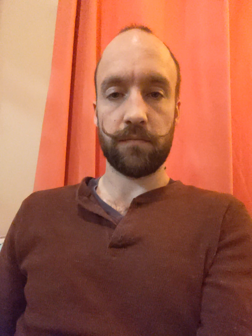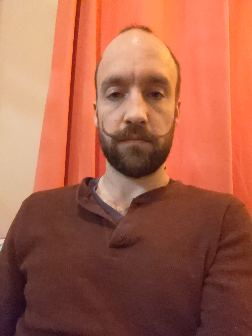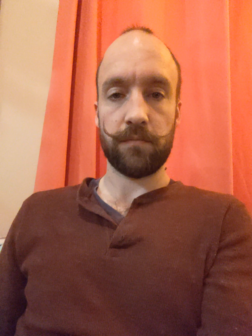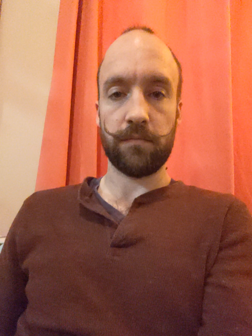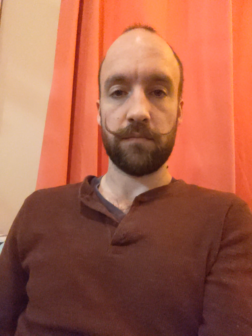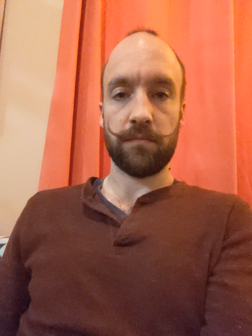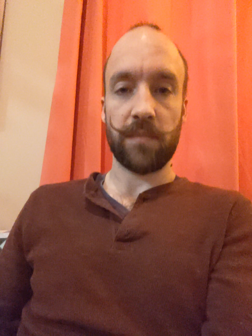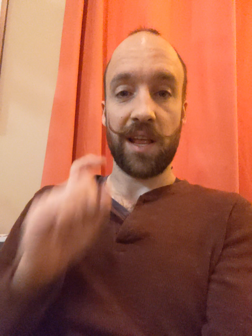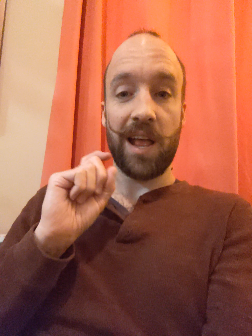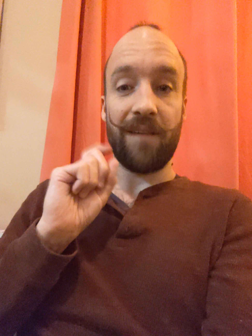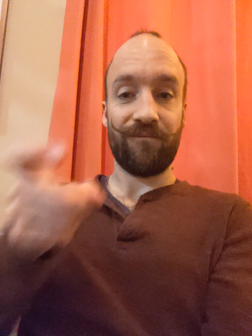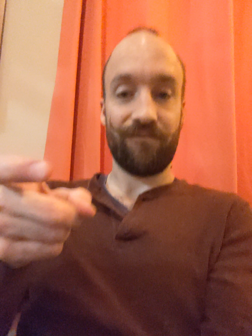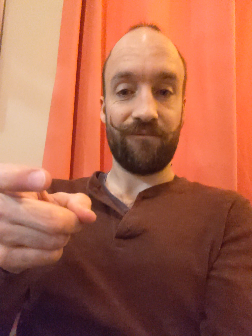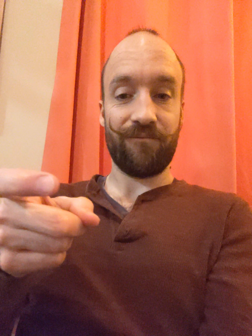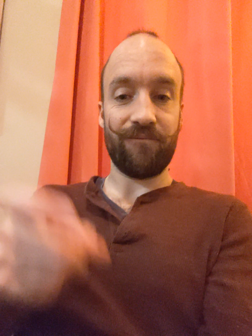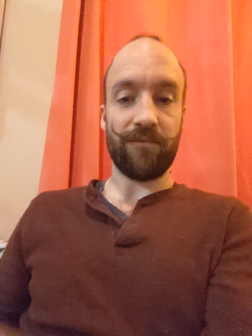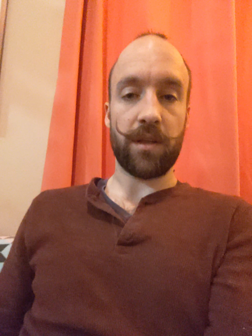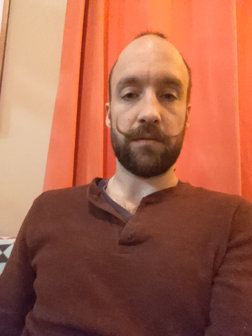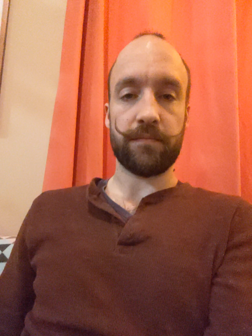gift